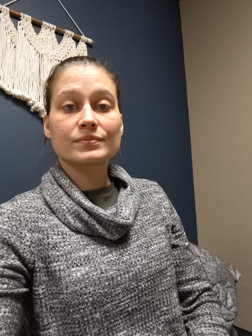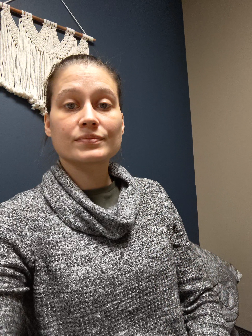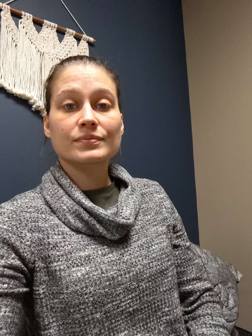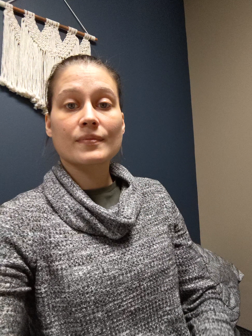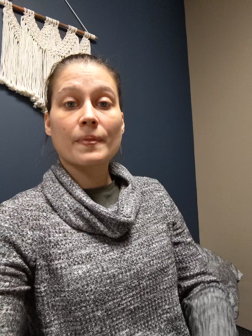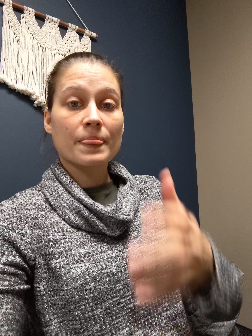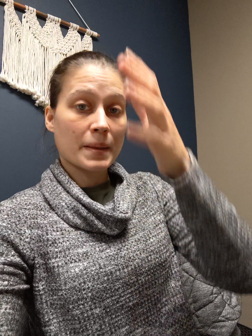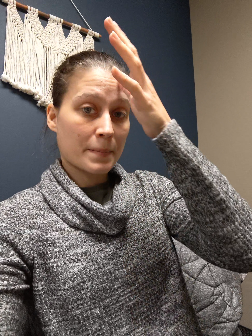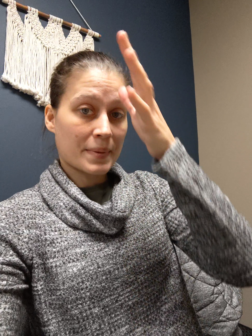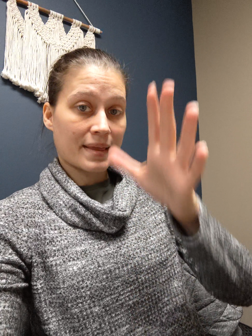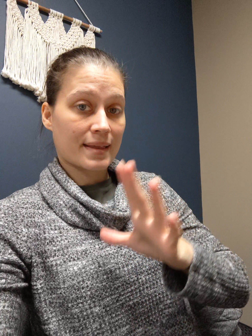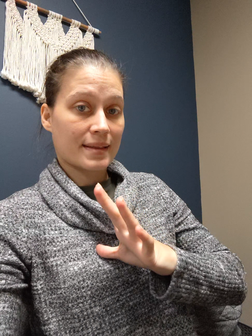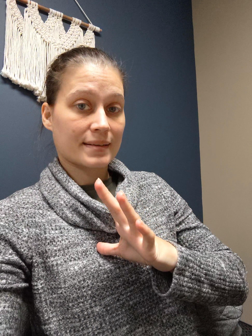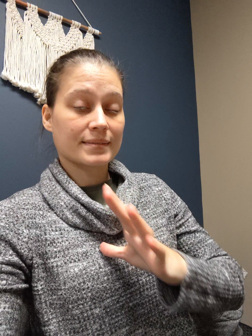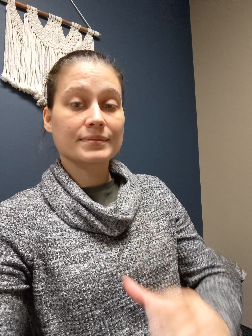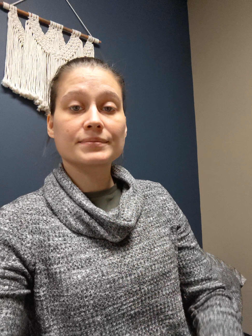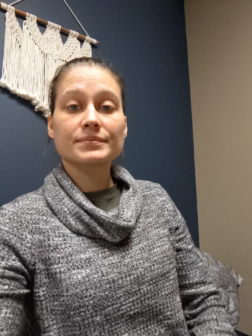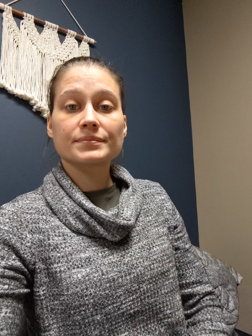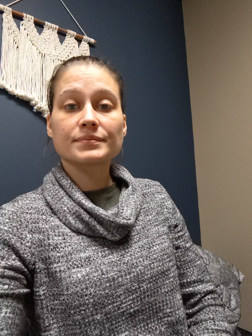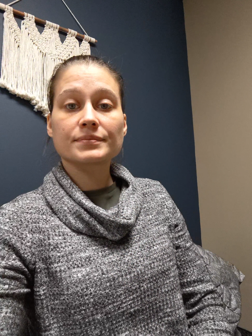man